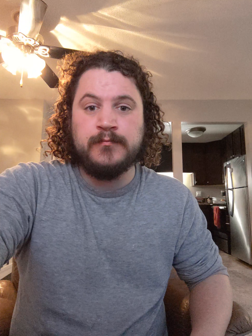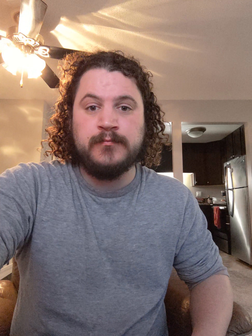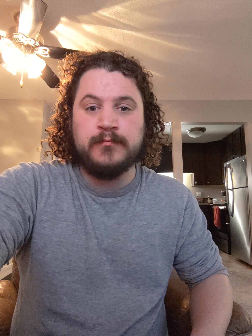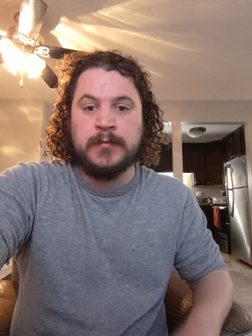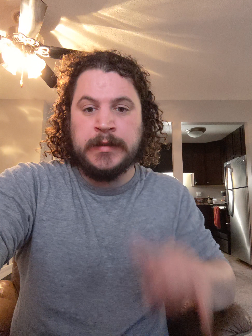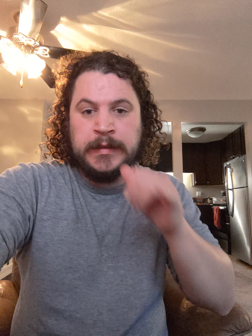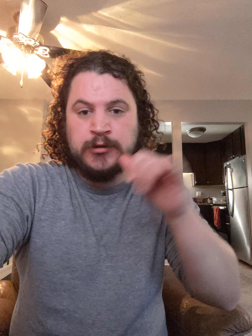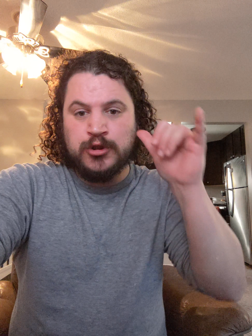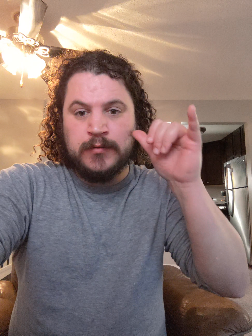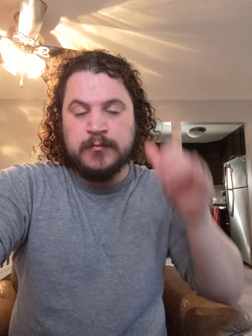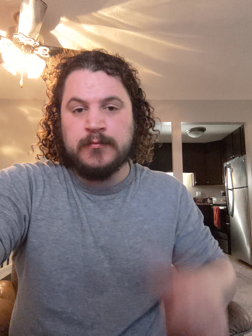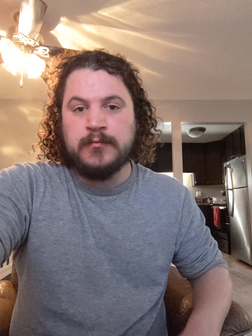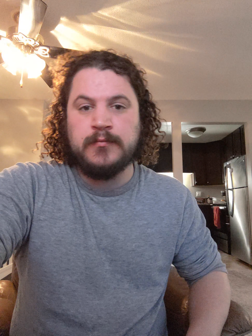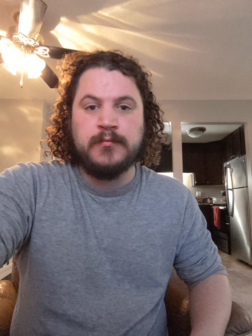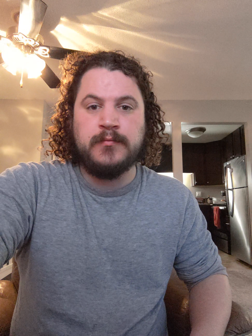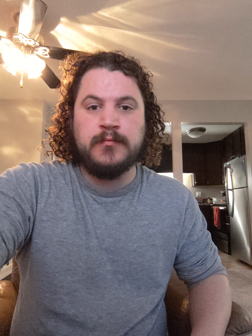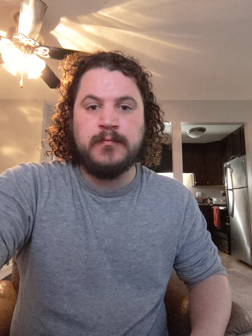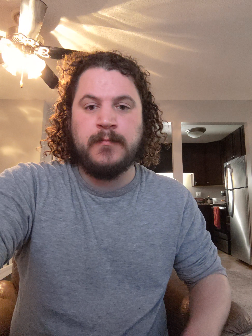yesterday